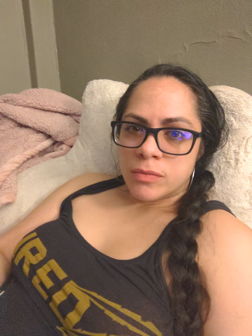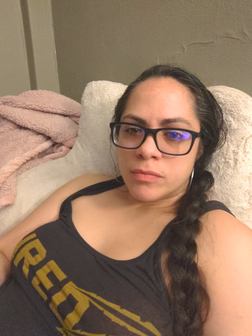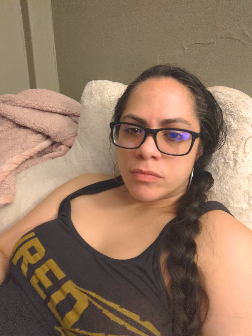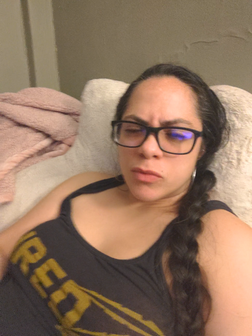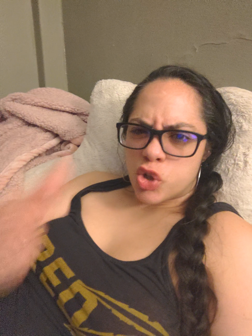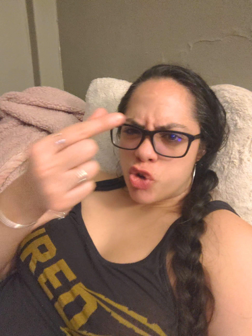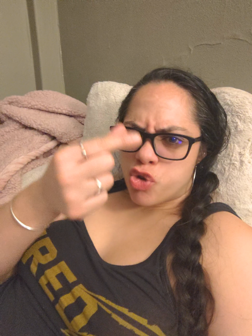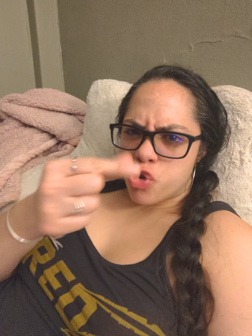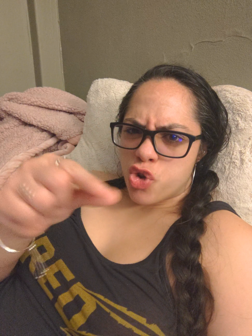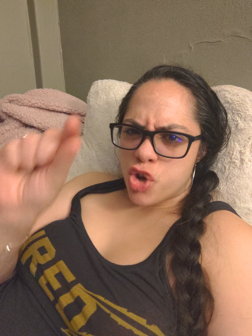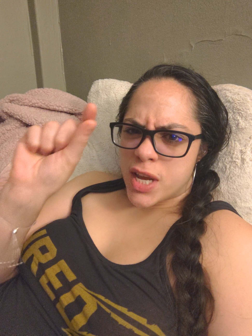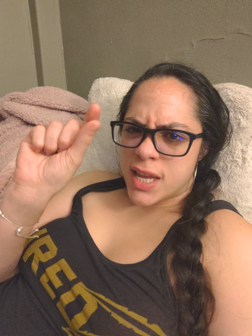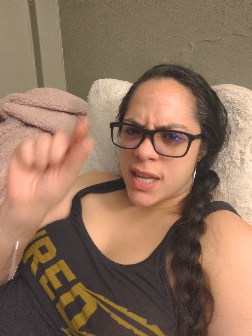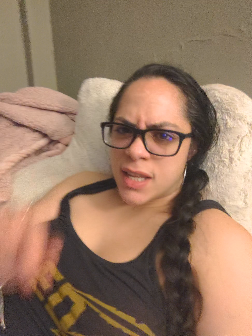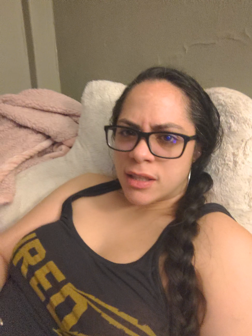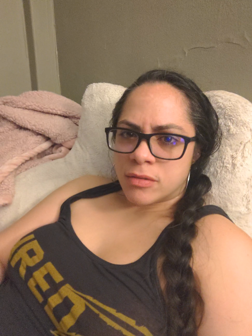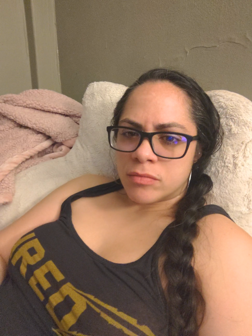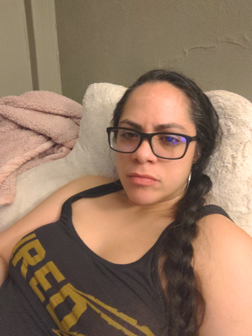green